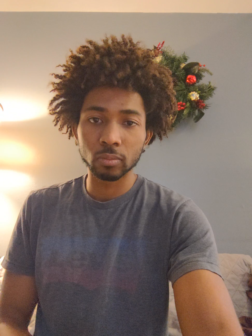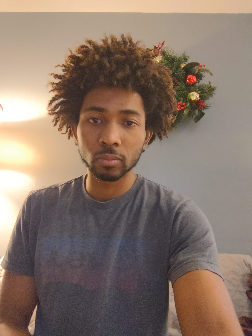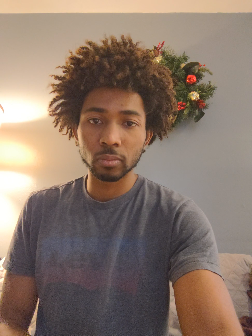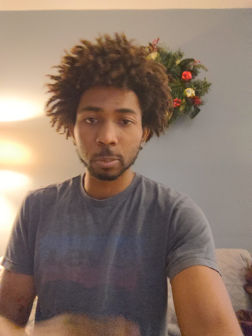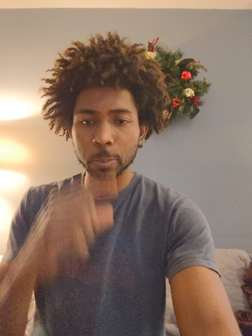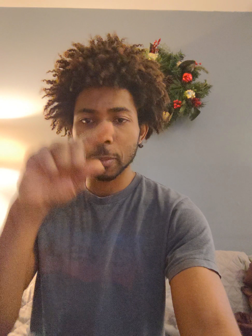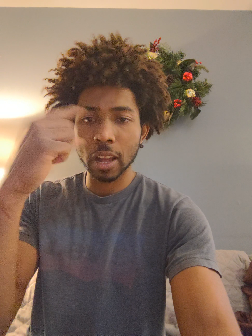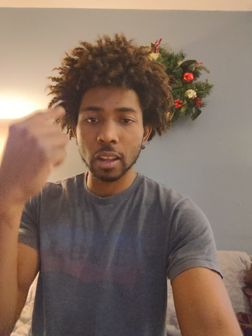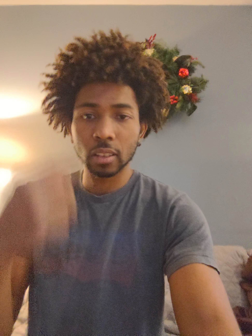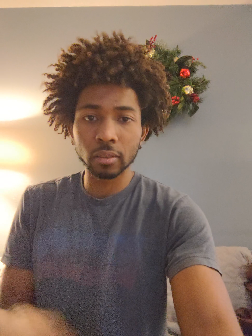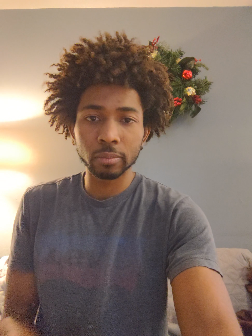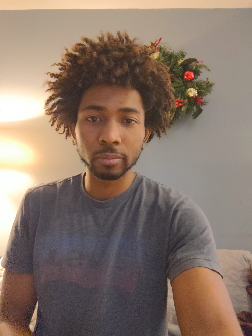black